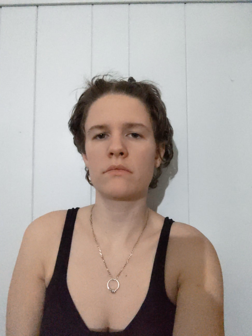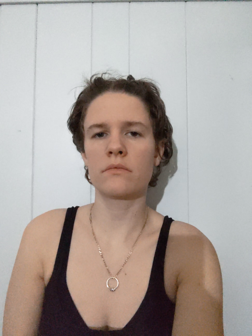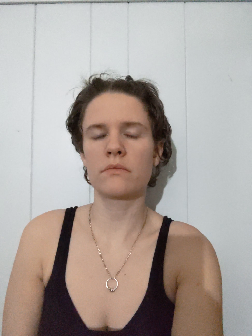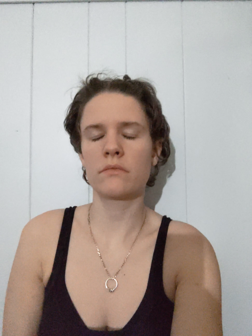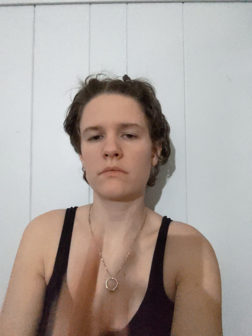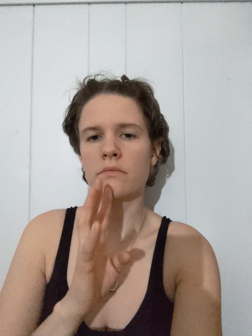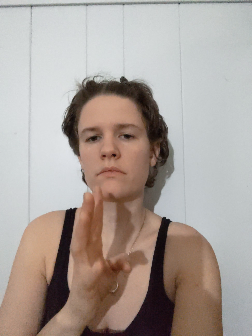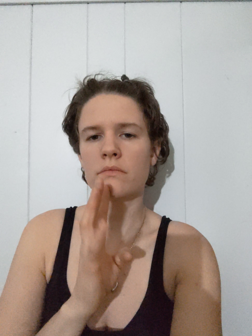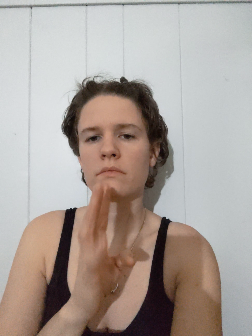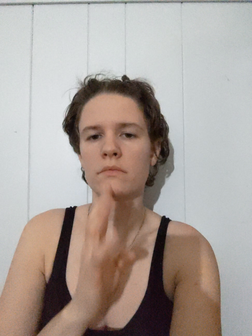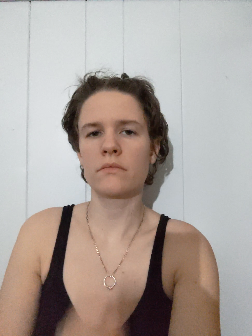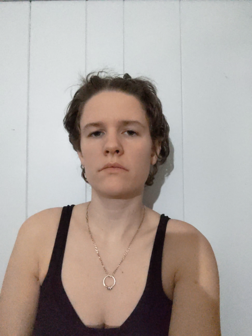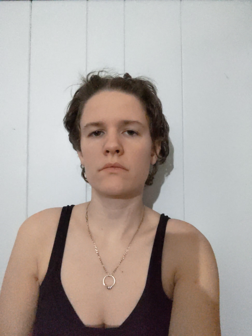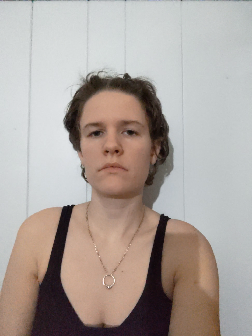talk